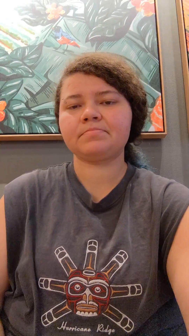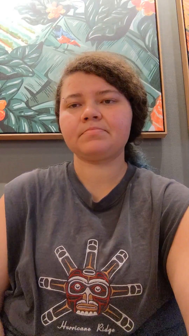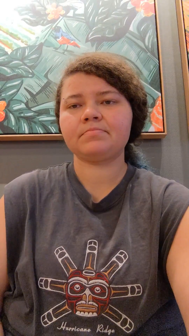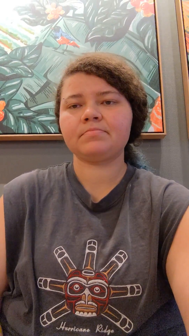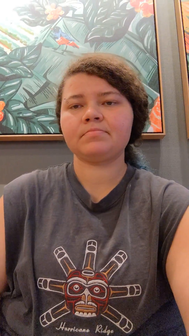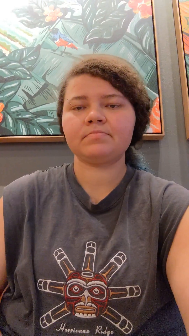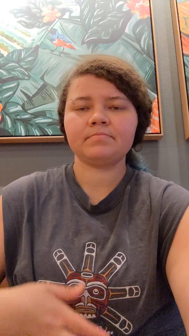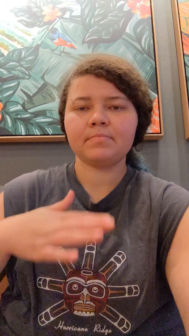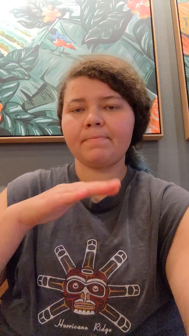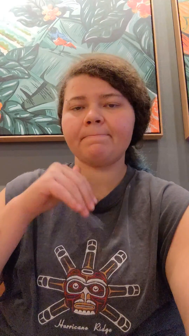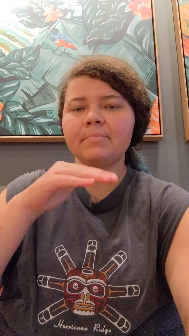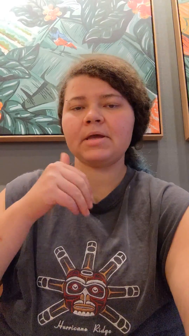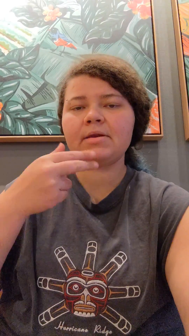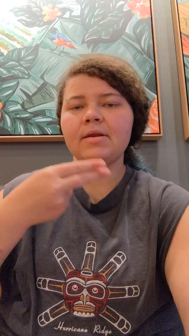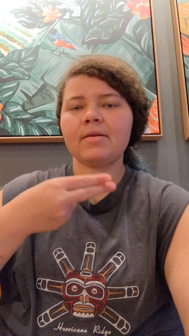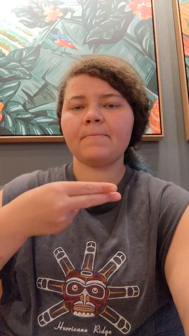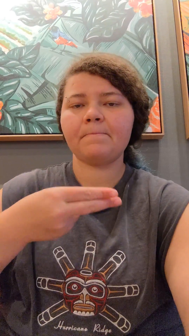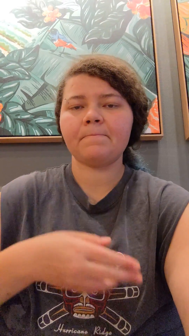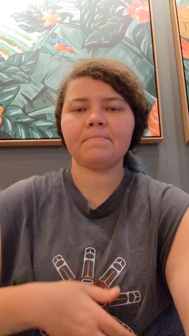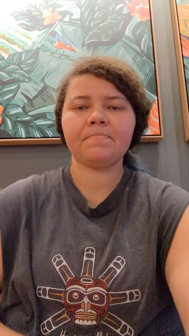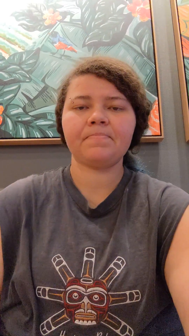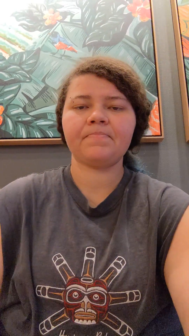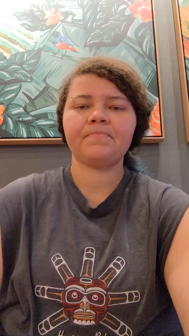pet's name